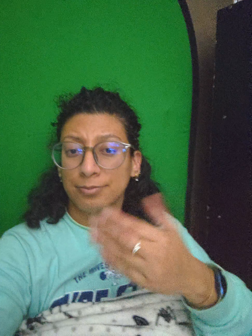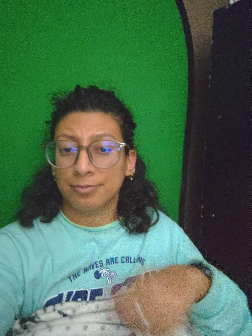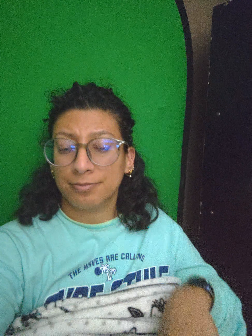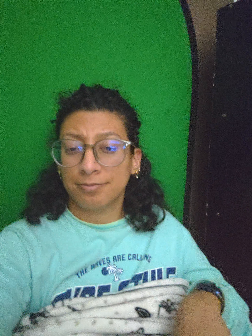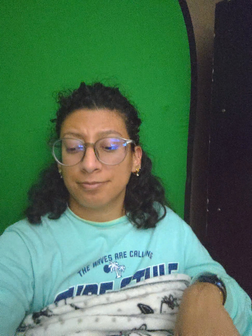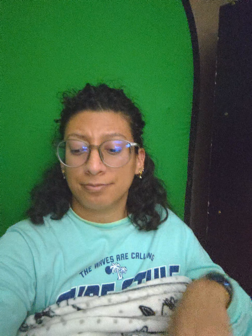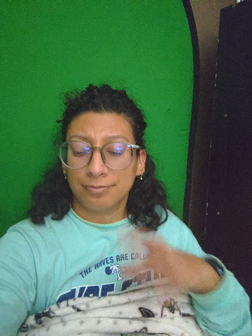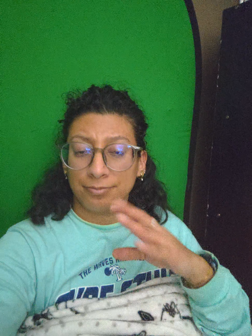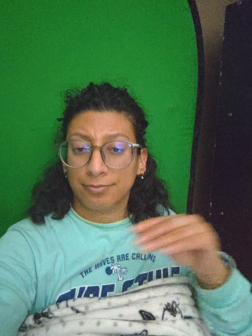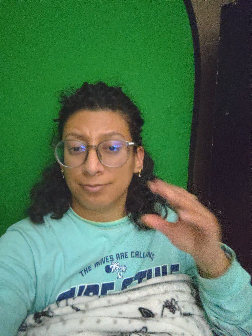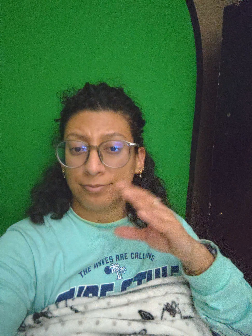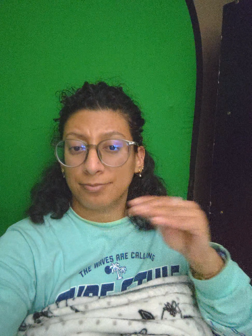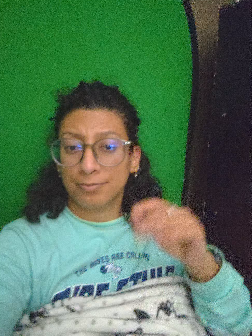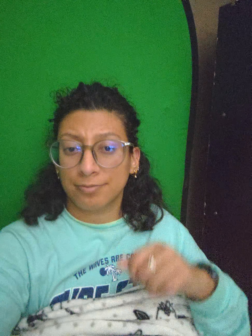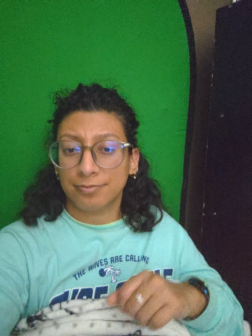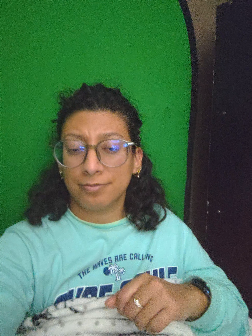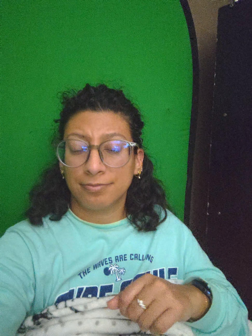story